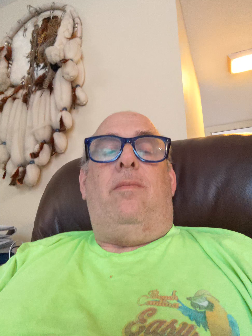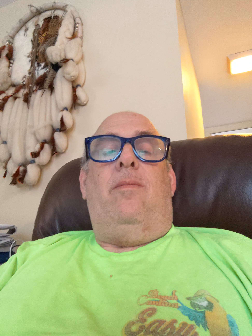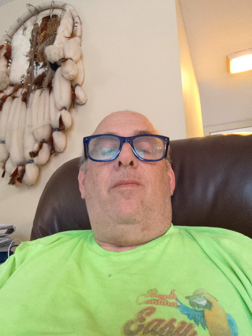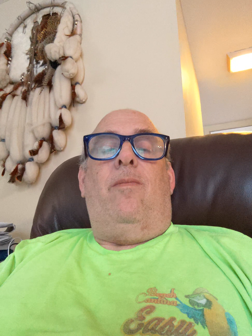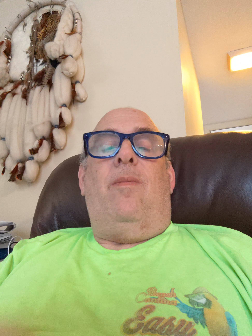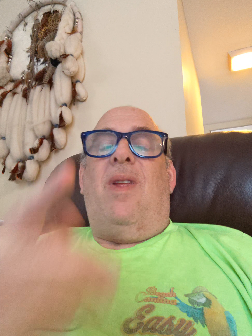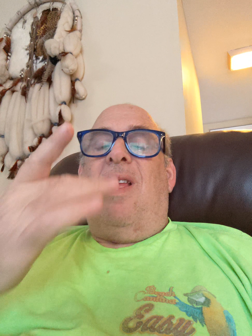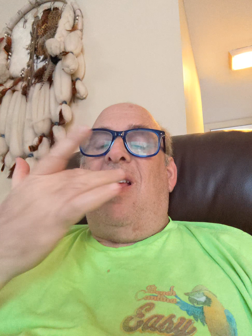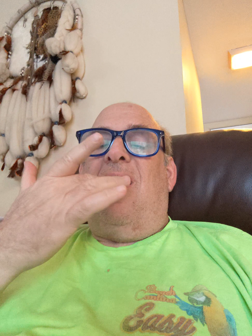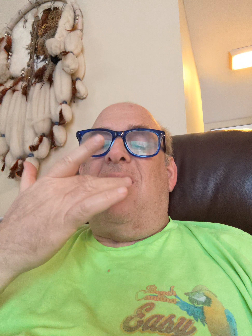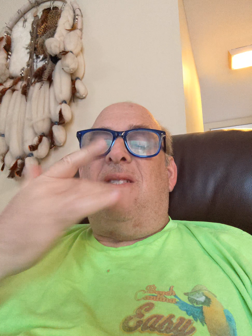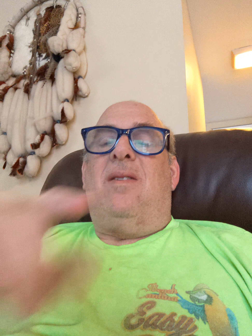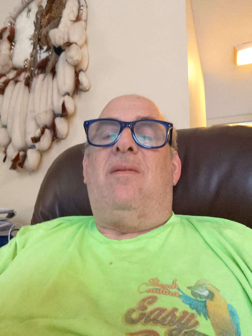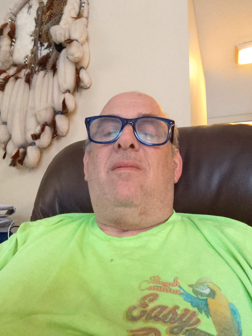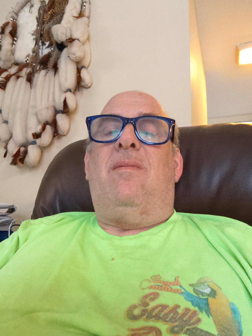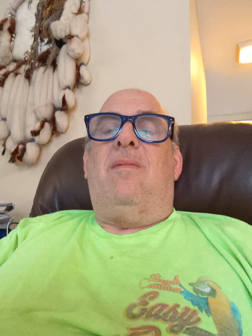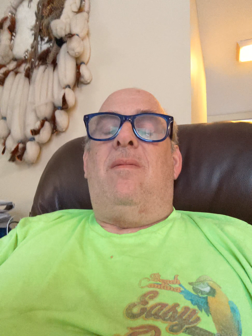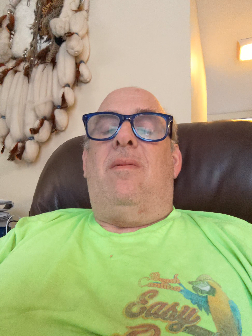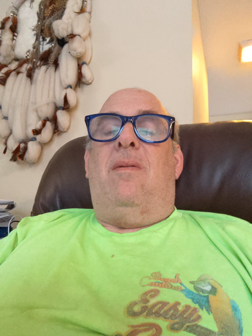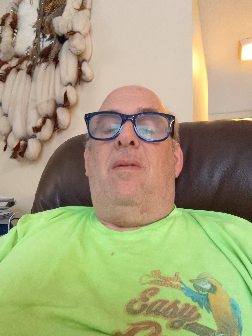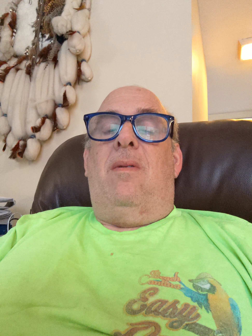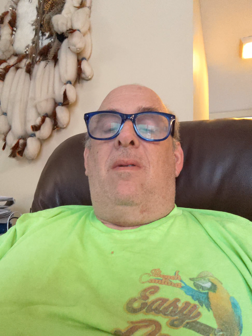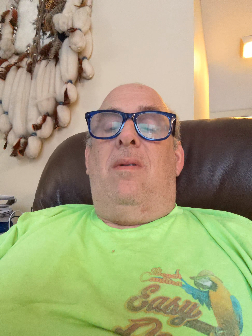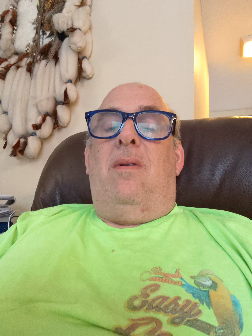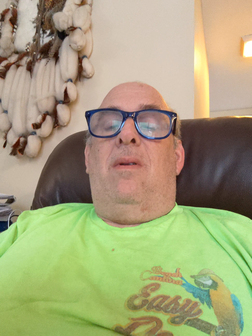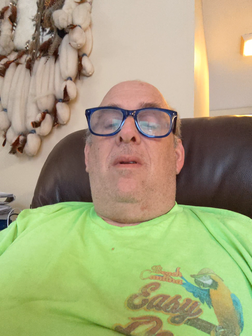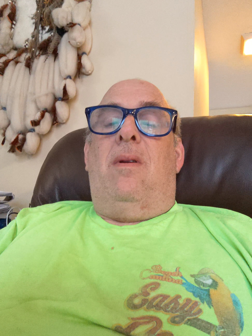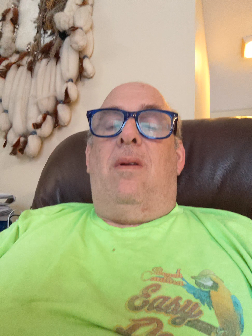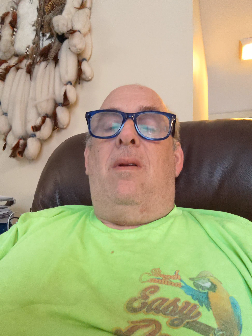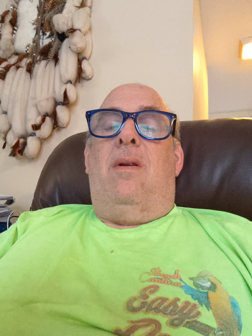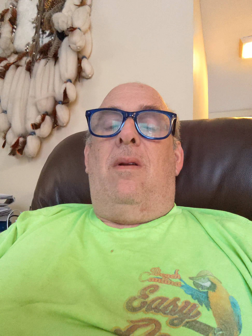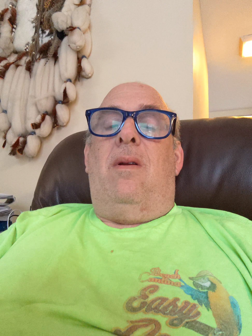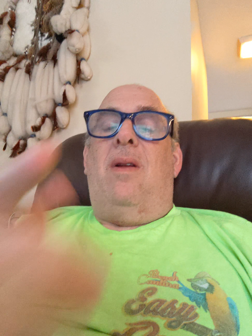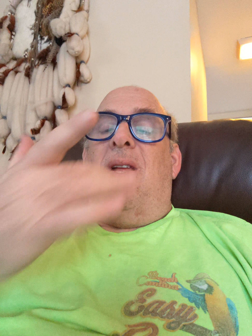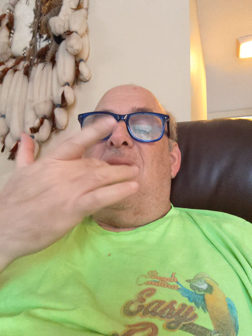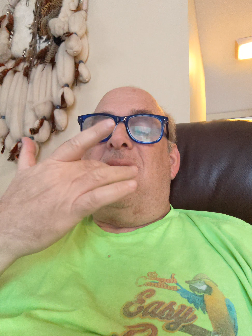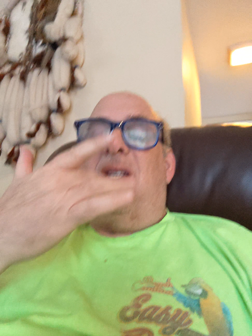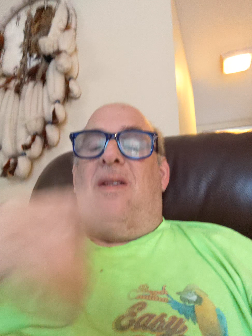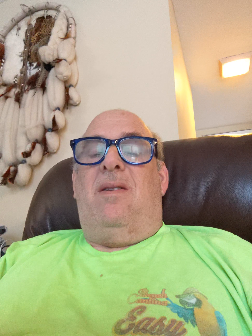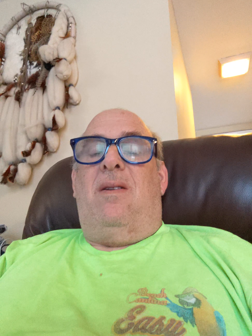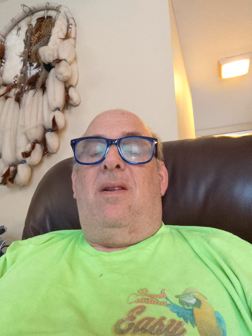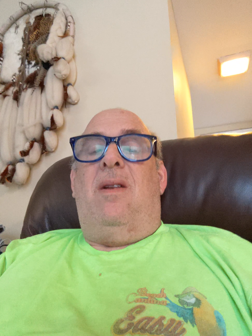taste